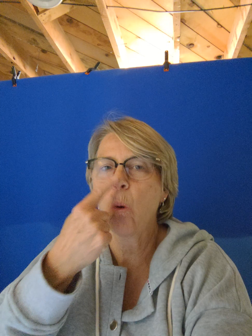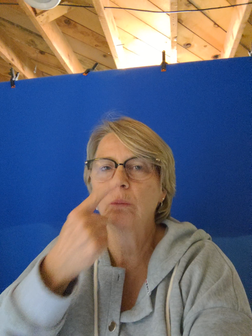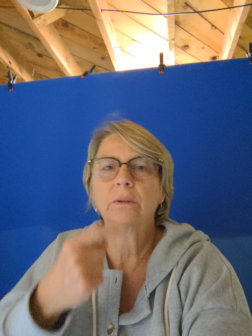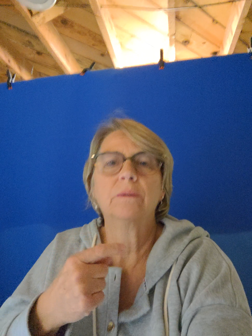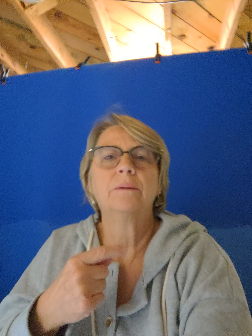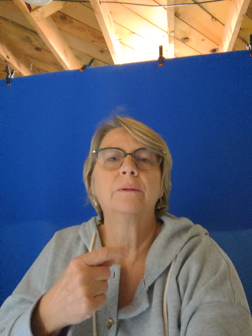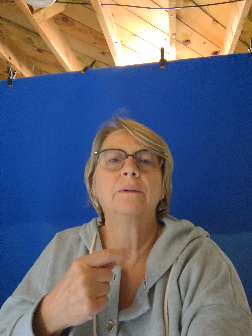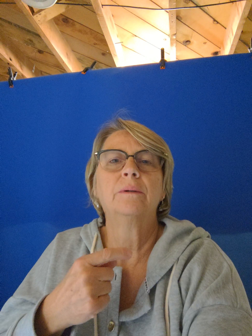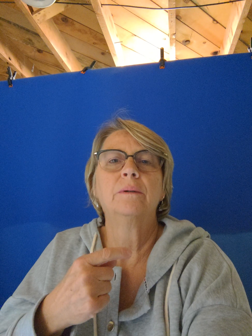nose